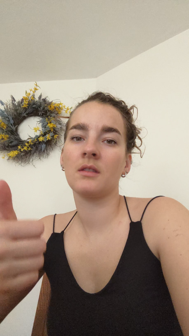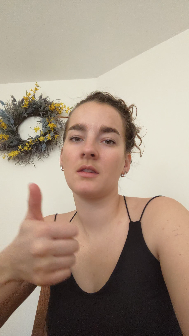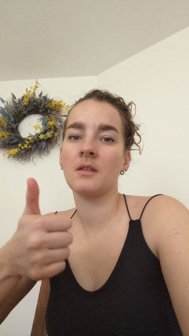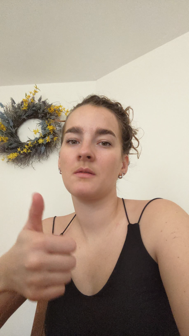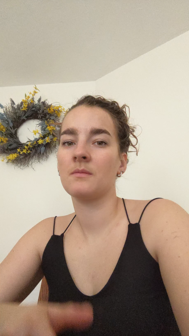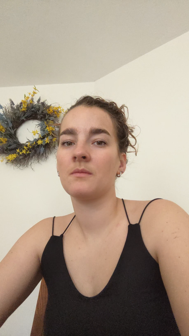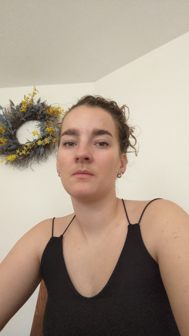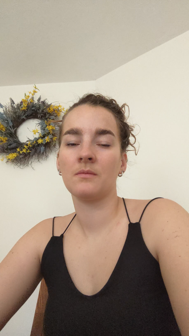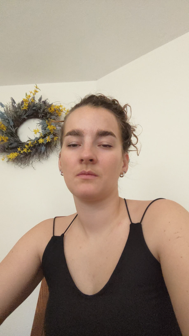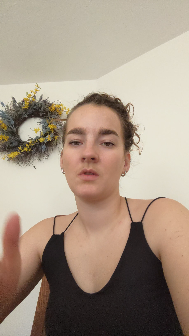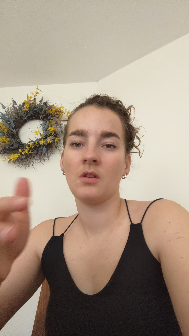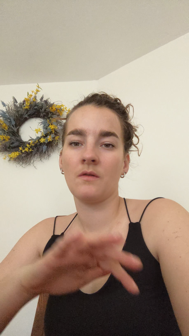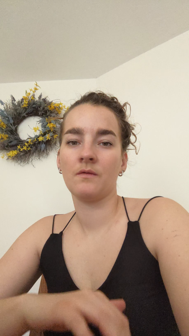cover